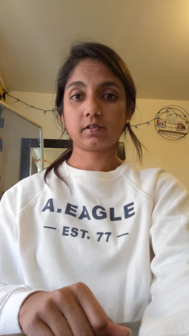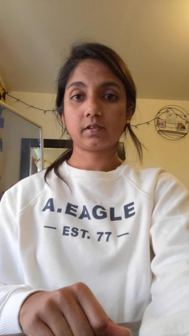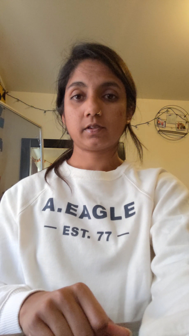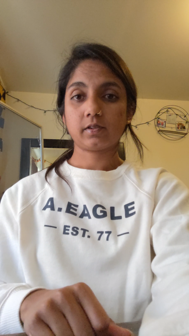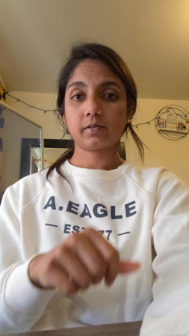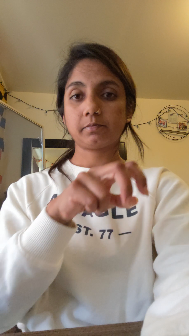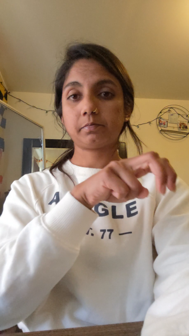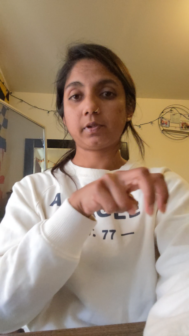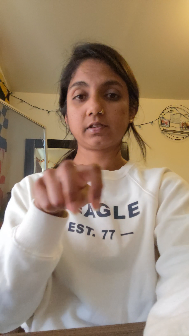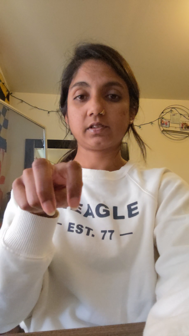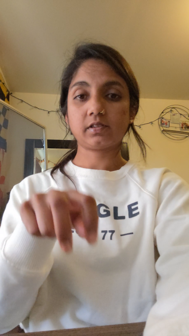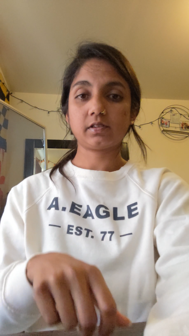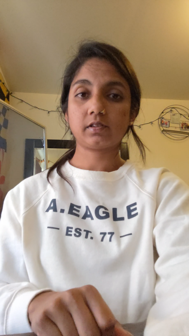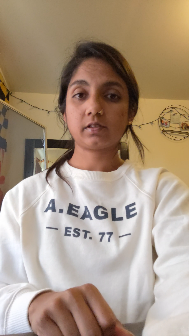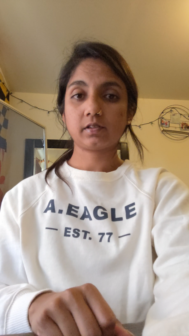bench